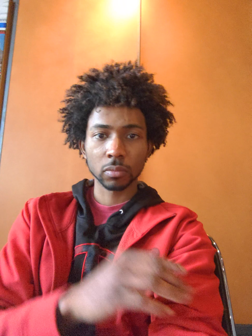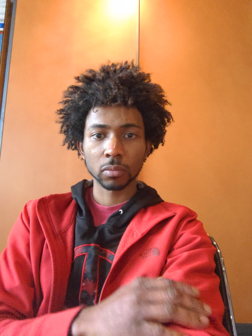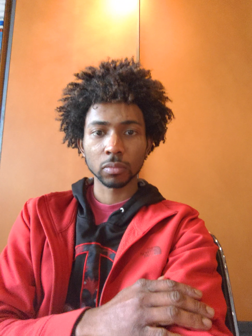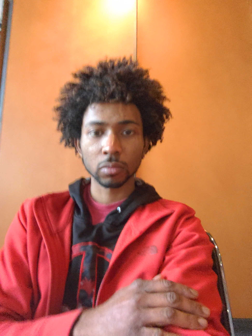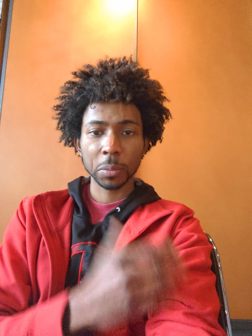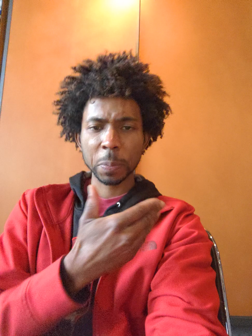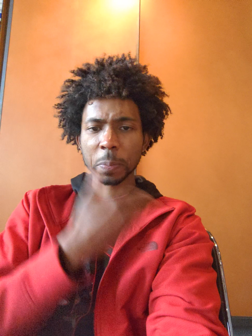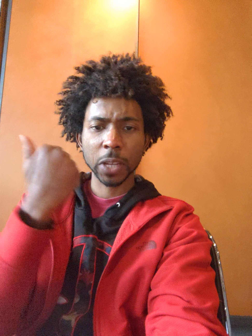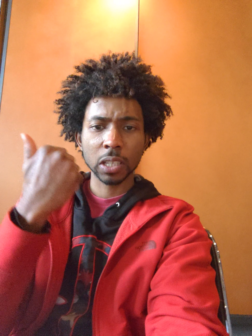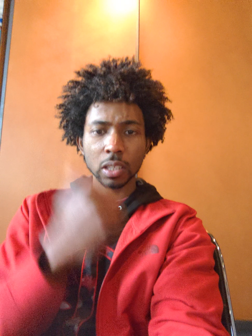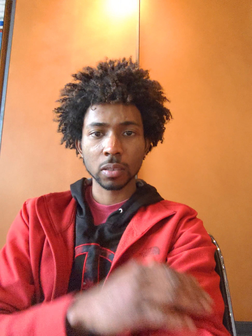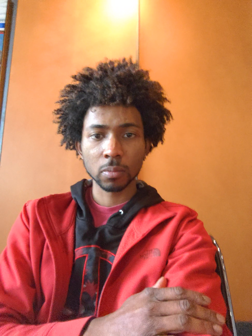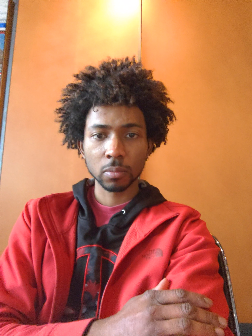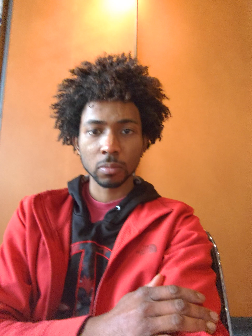better